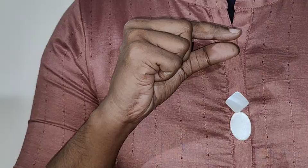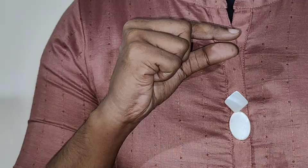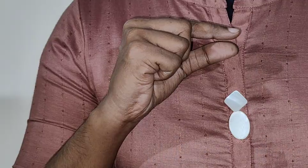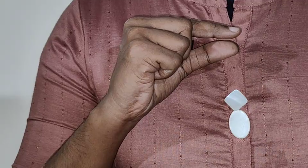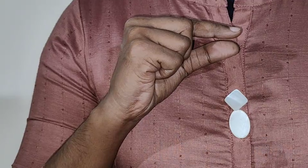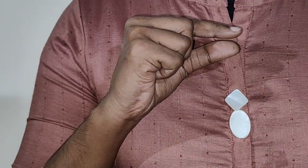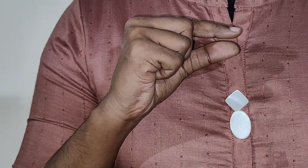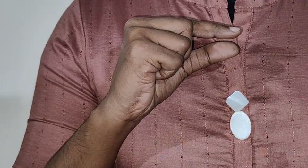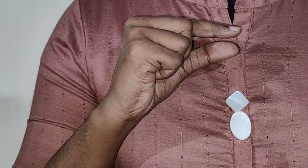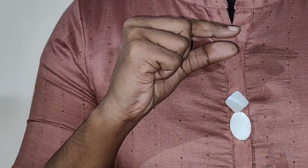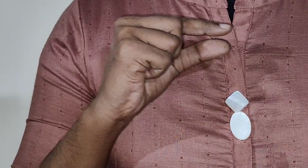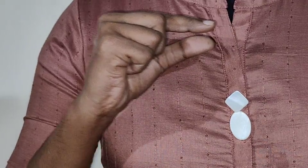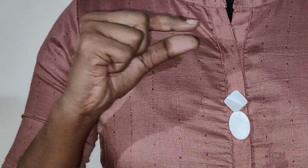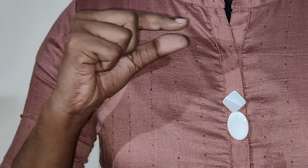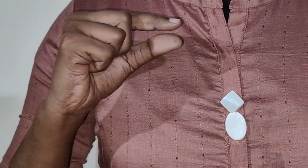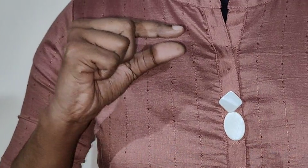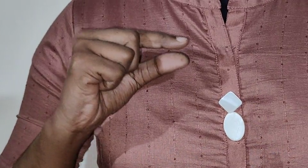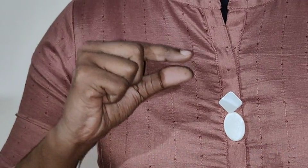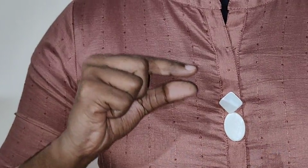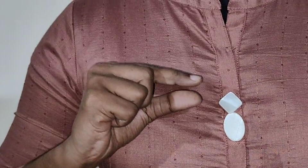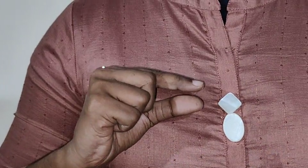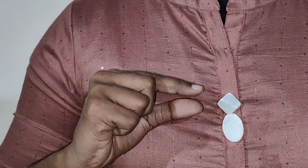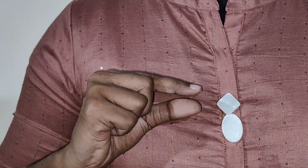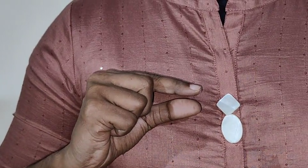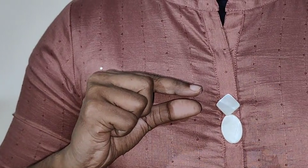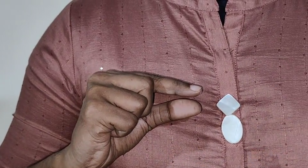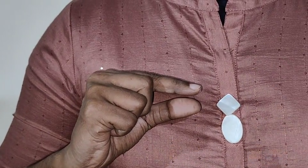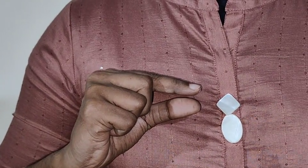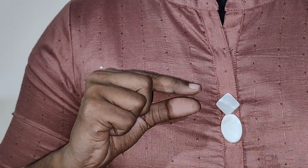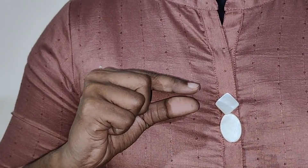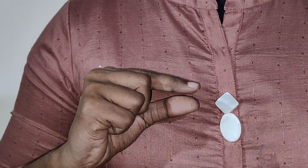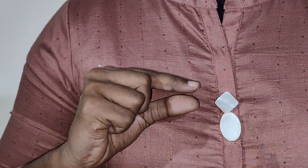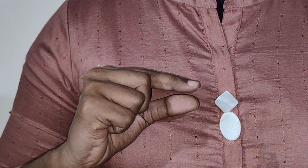ഊ